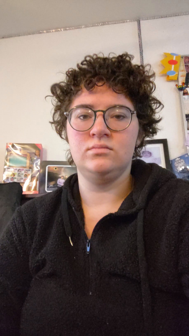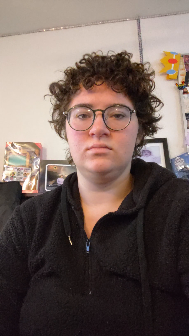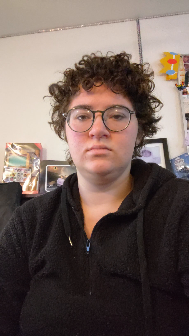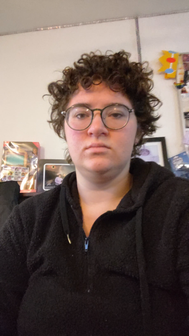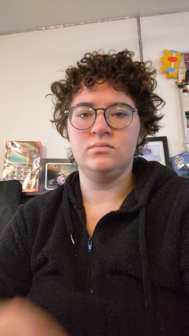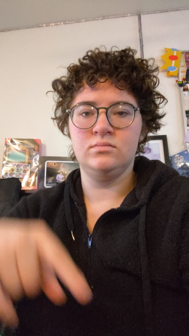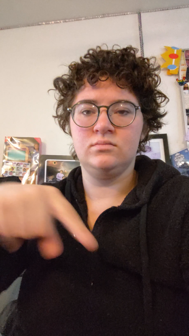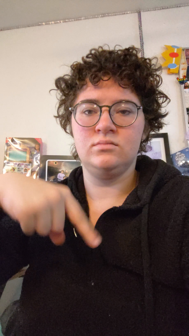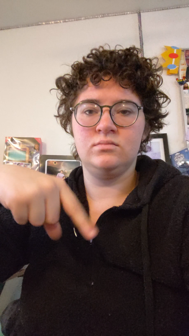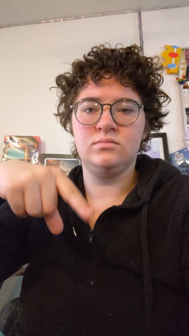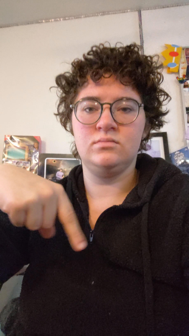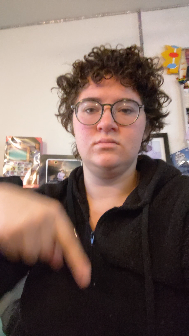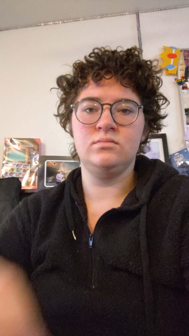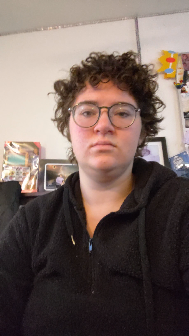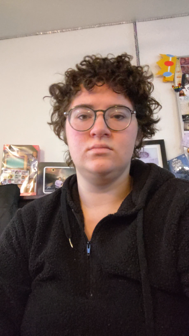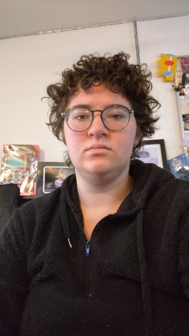flip-flop